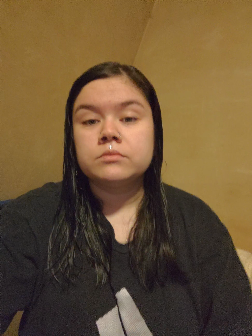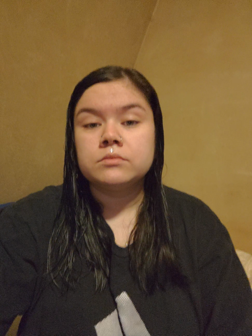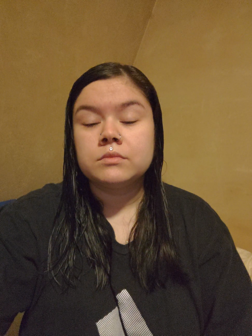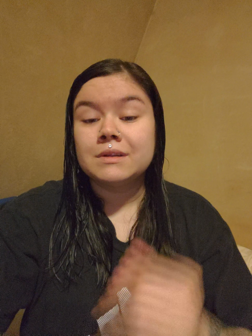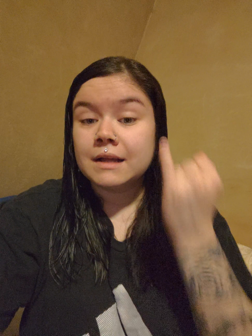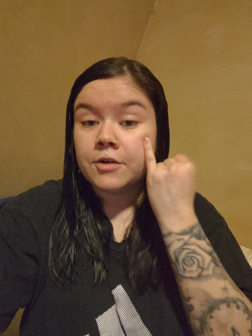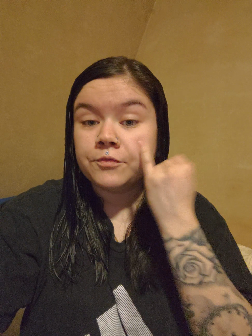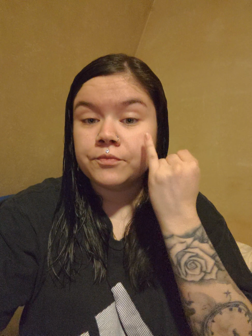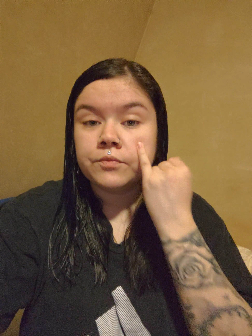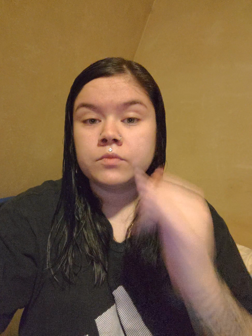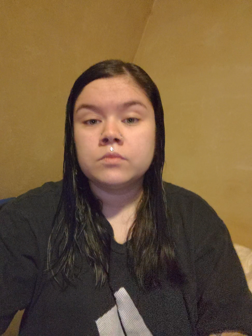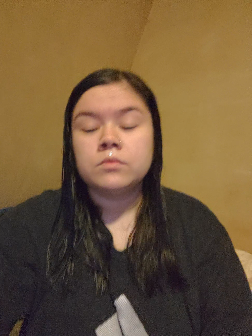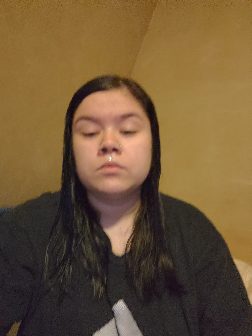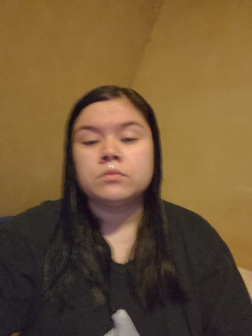if